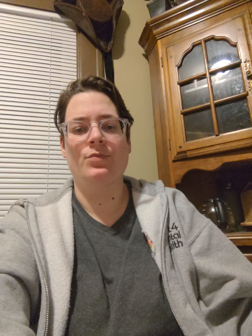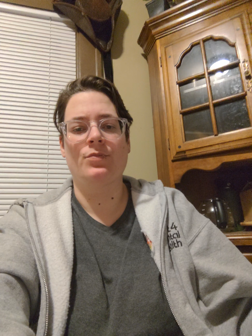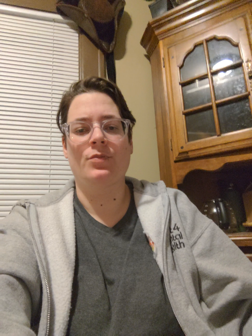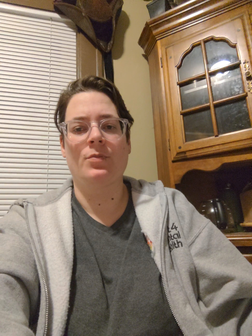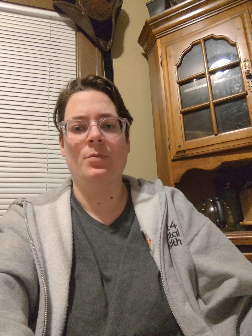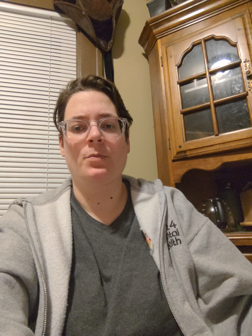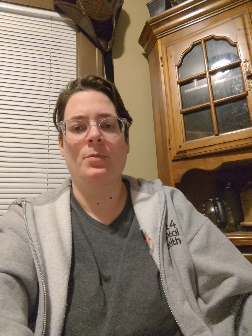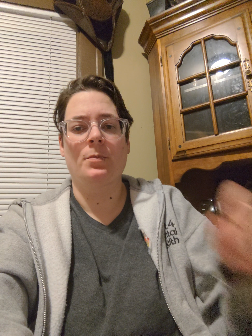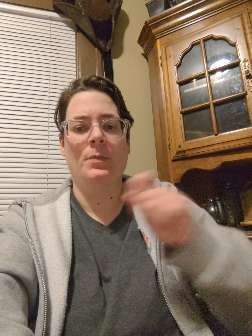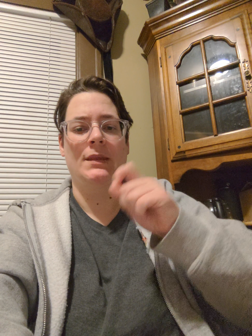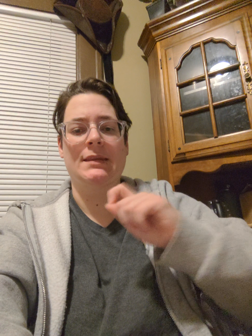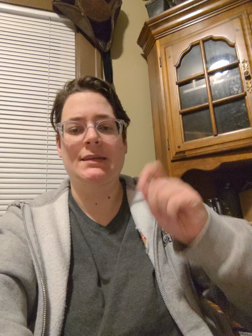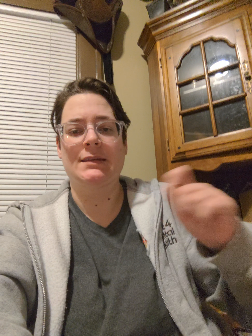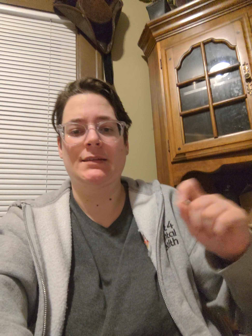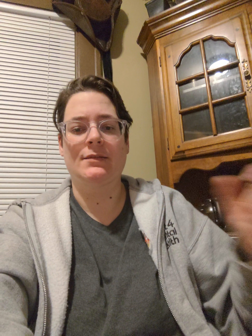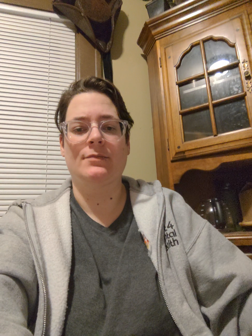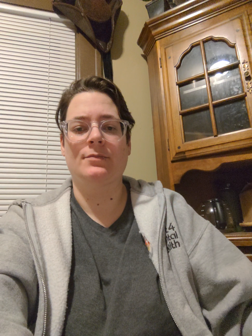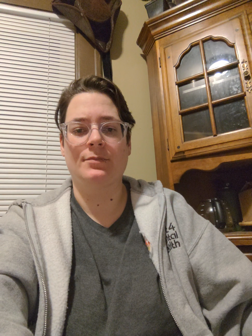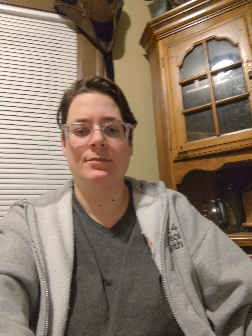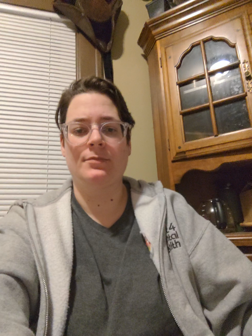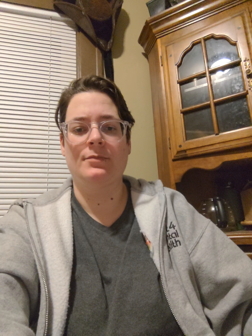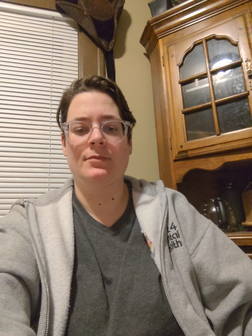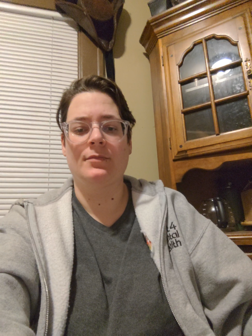pen